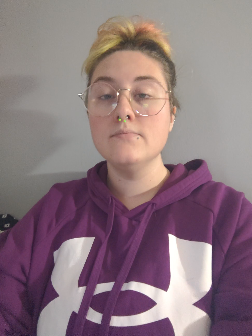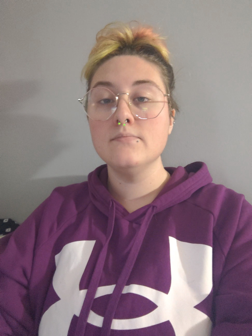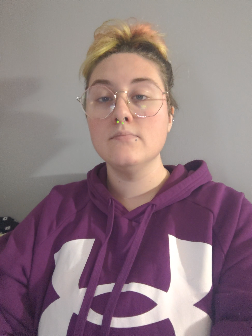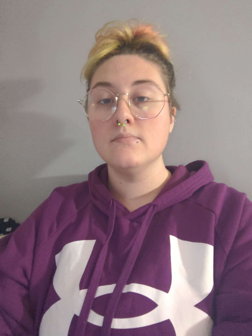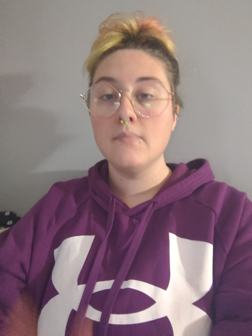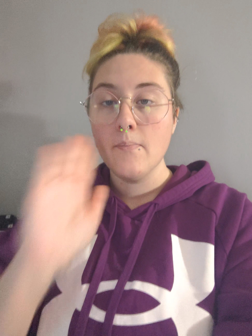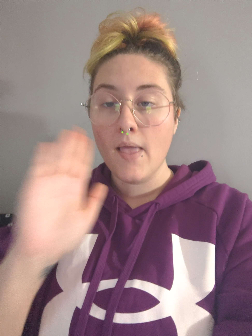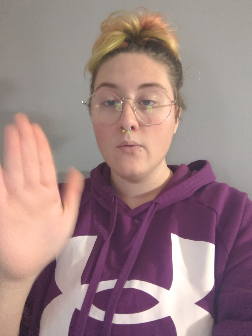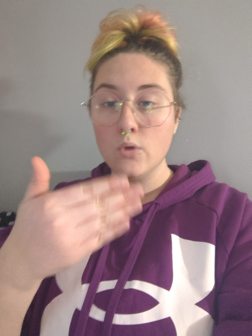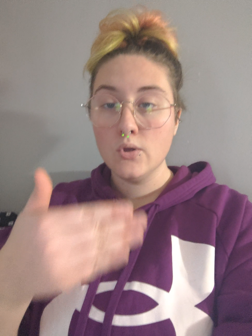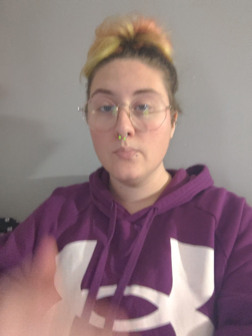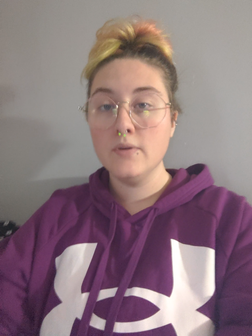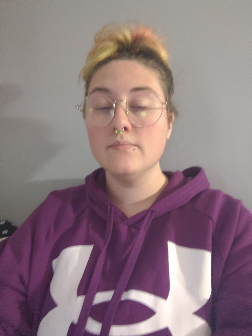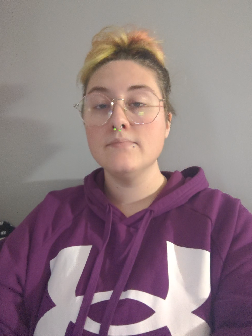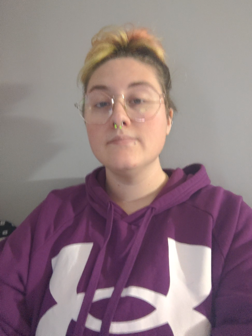bedroom